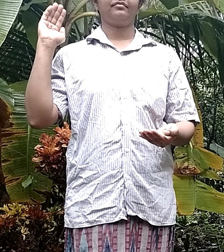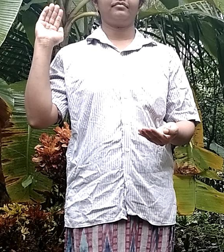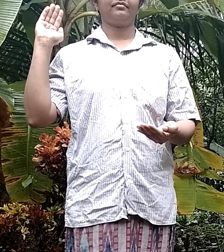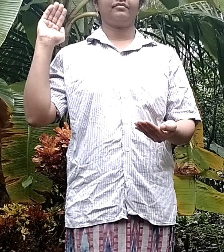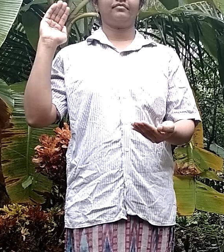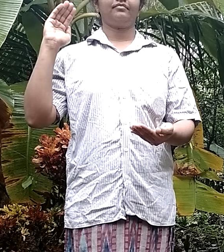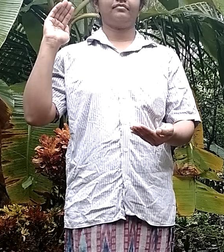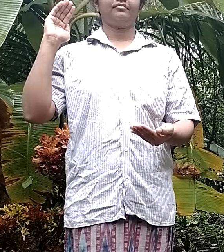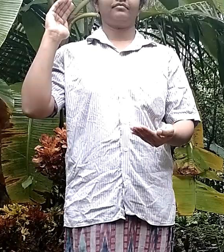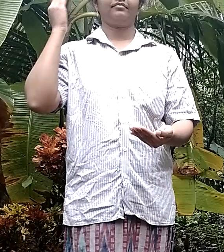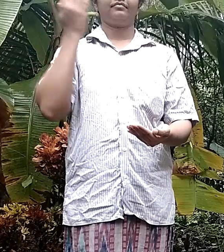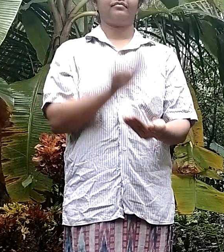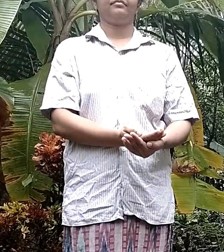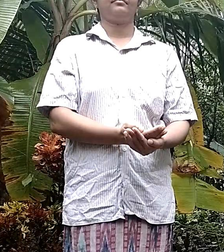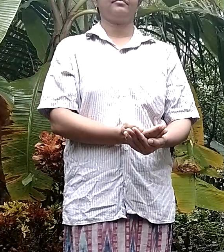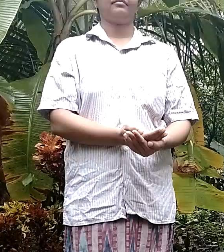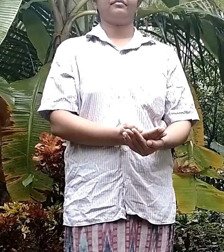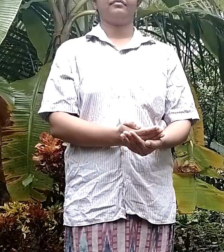Coconut